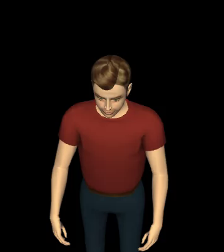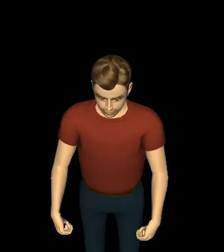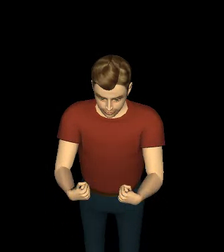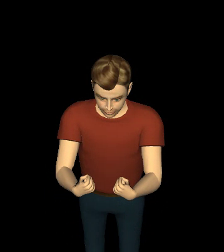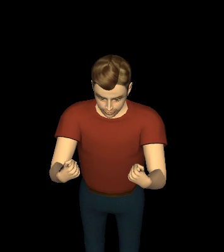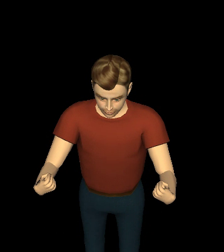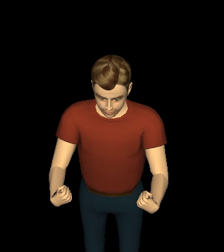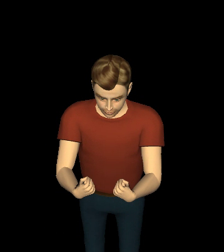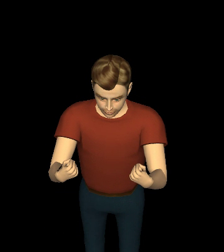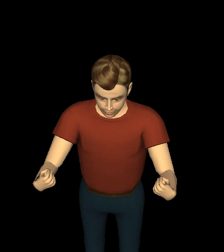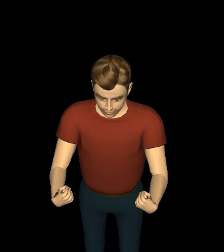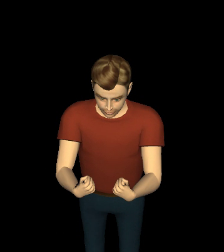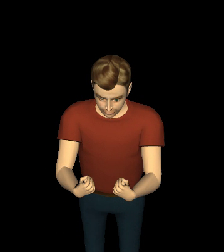إجراء